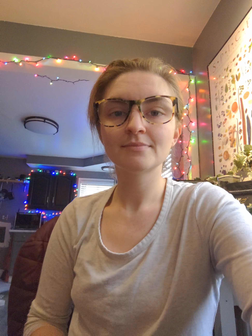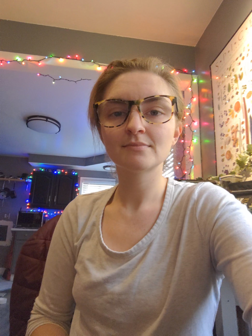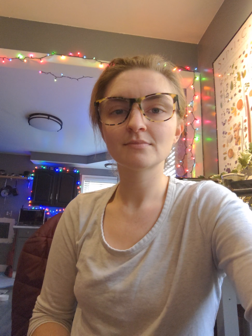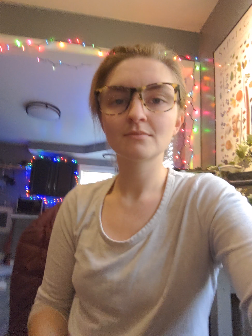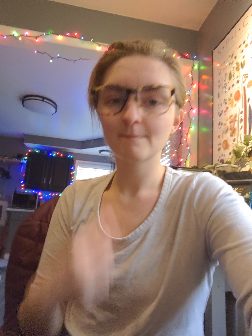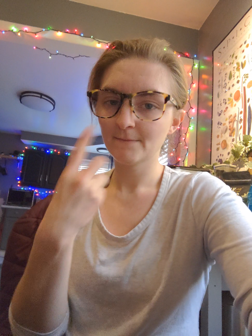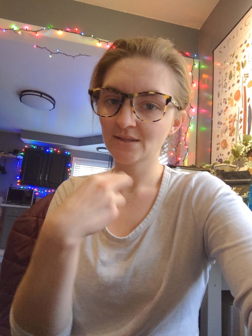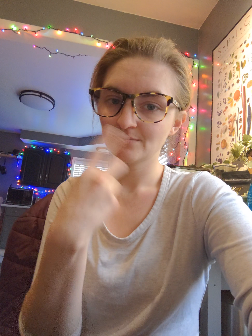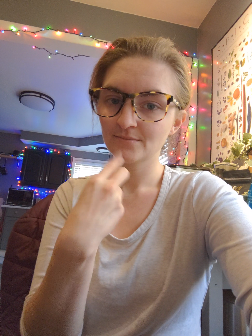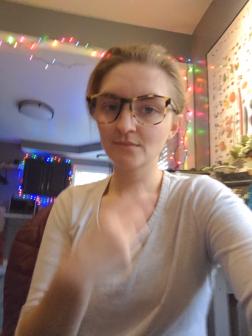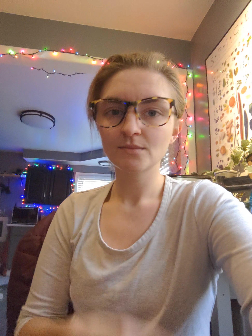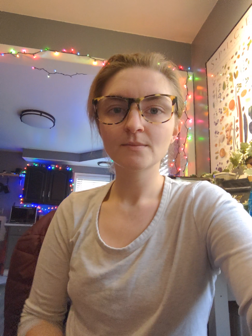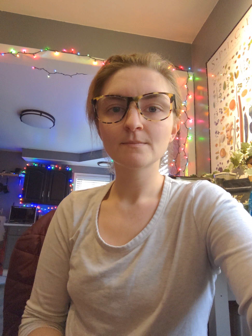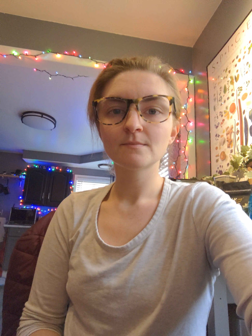lips